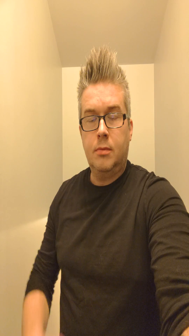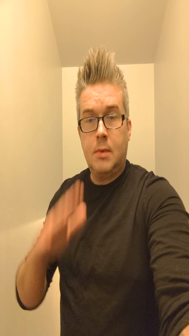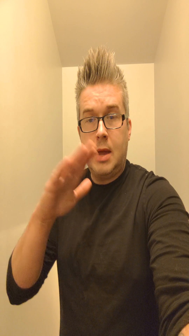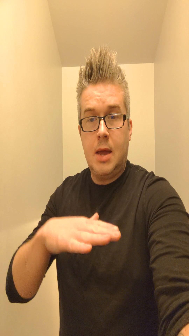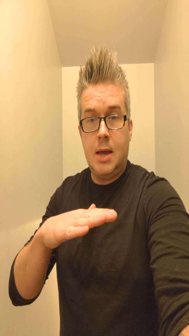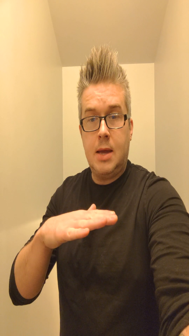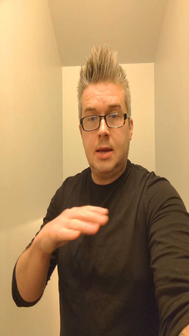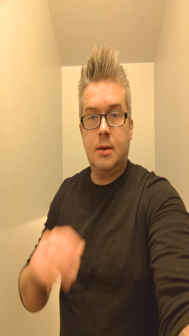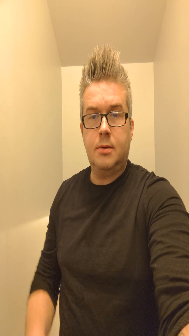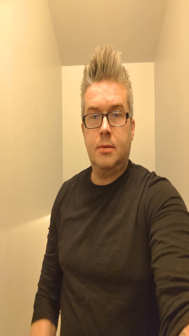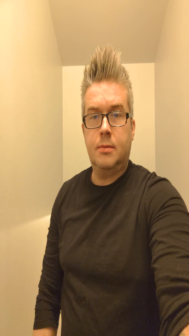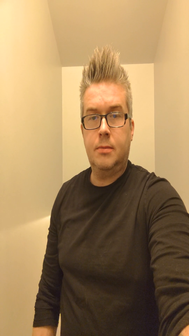on